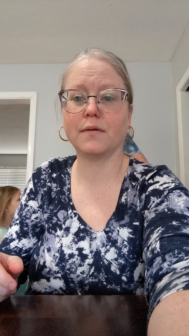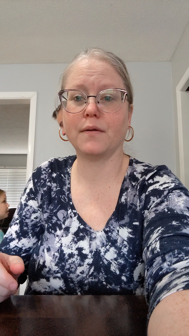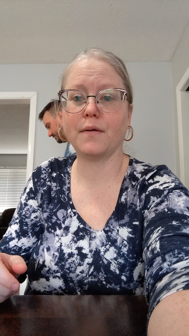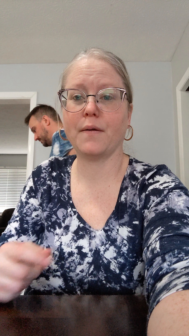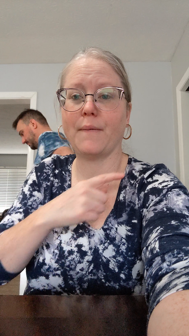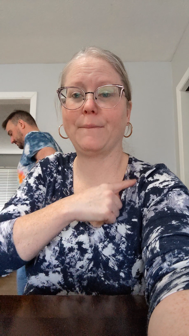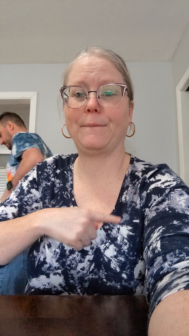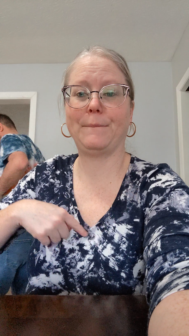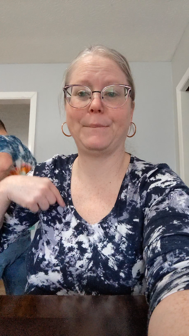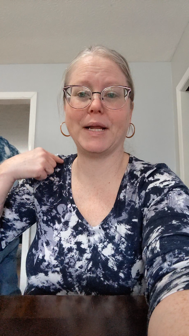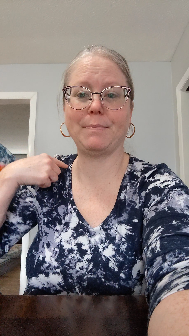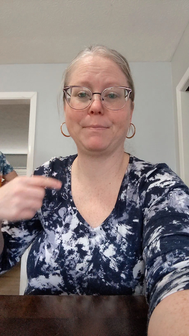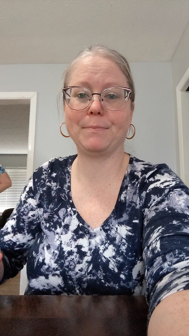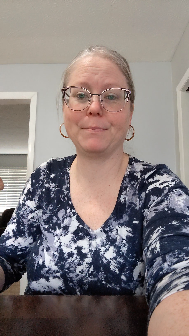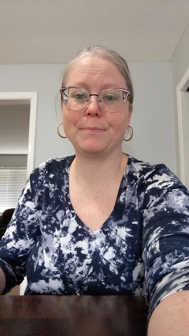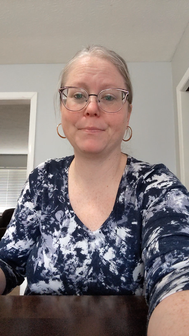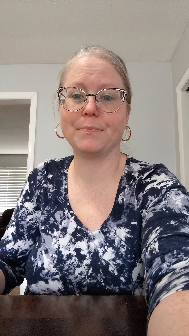bib